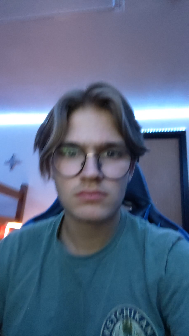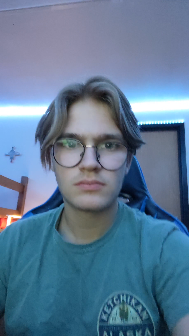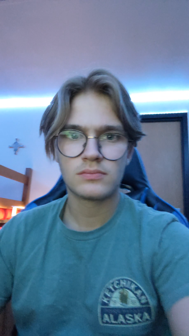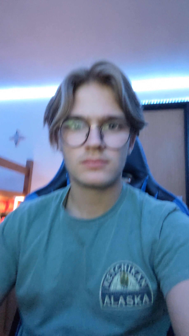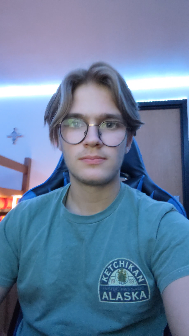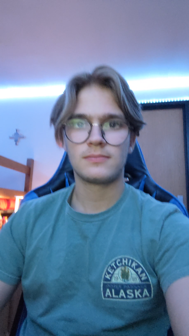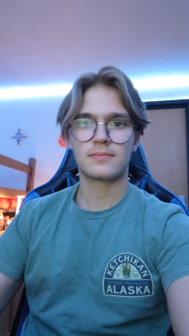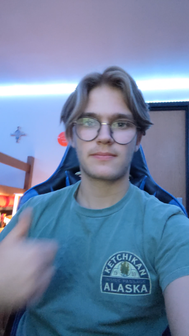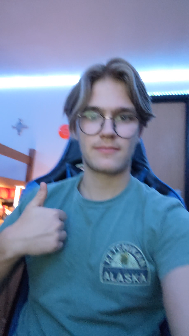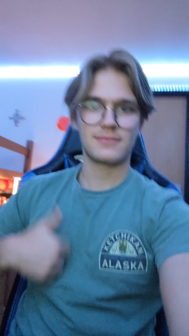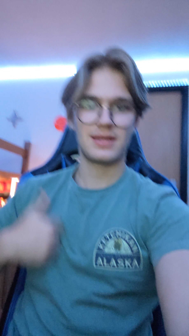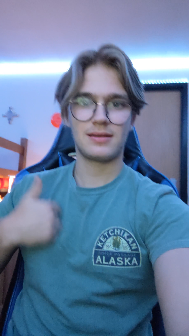bathtub